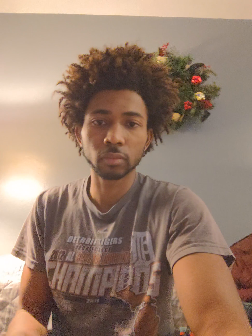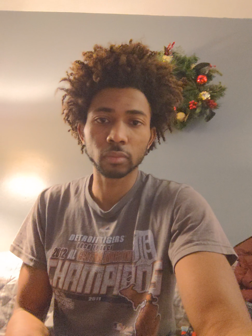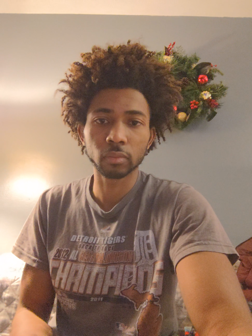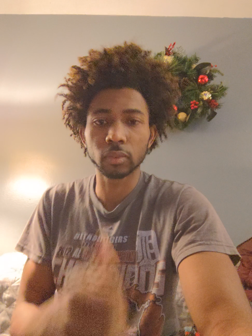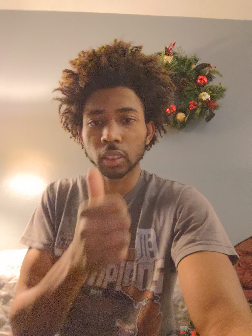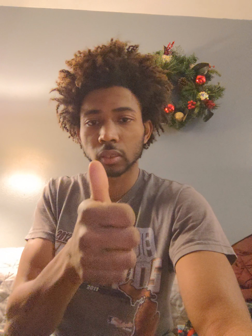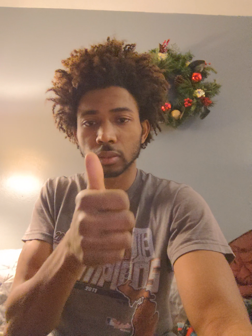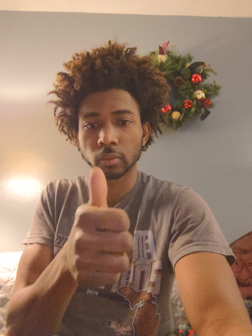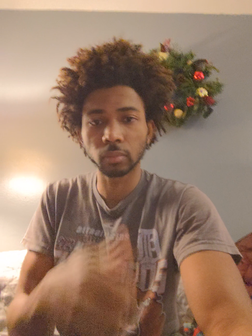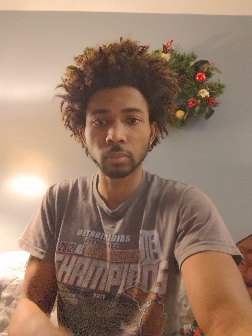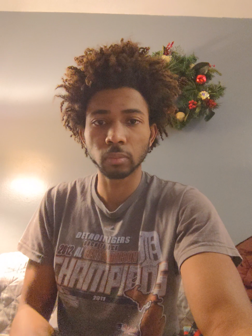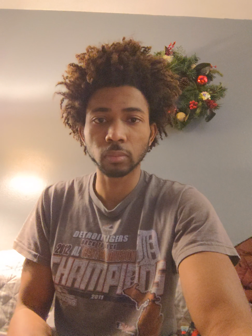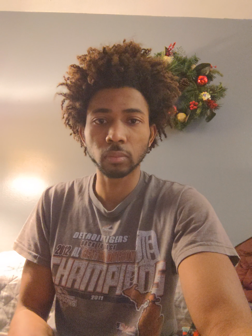yourself